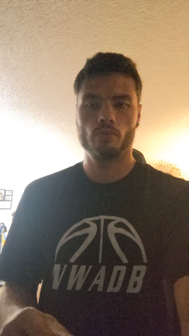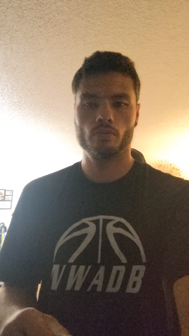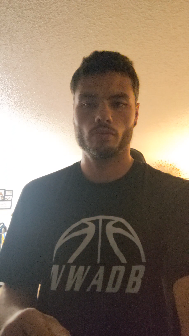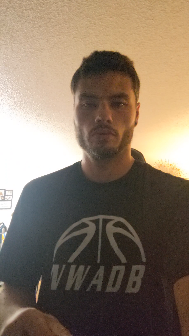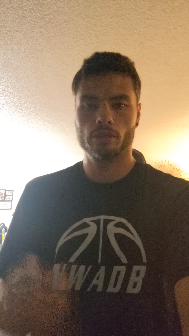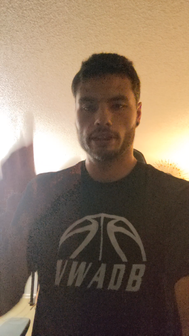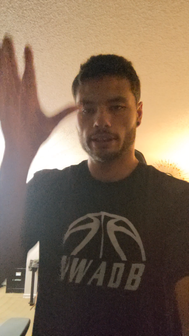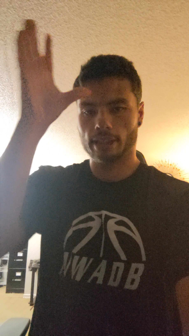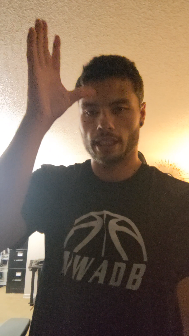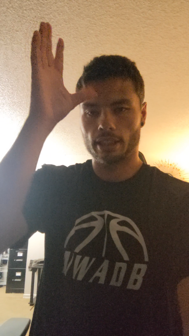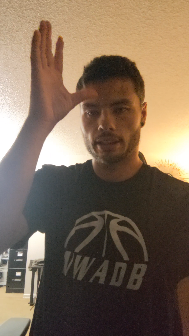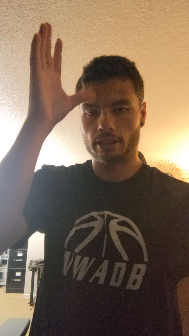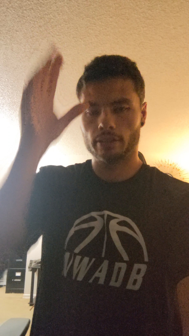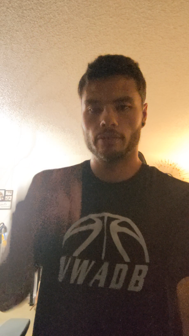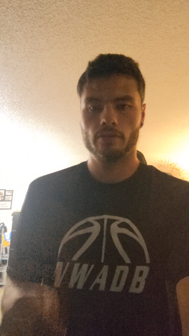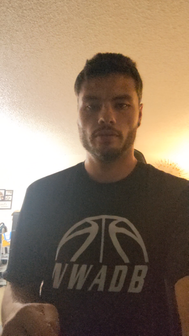daddy